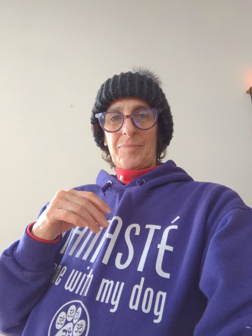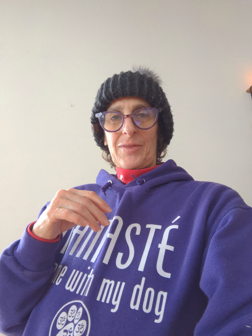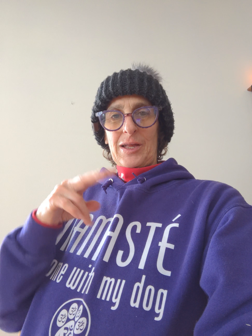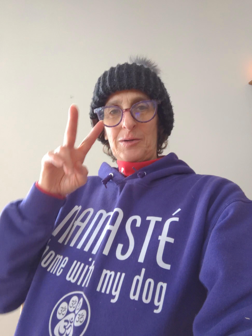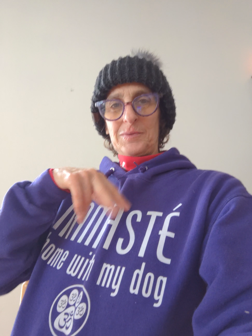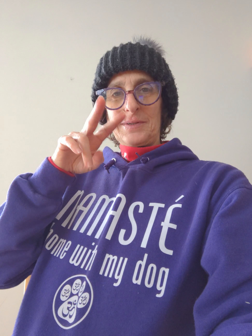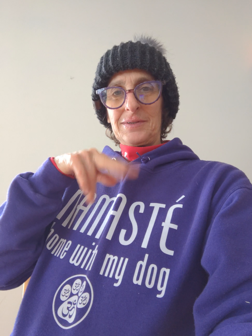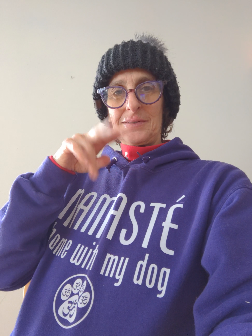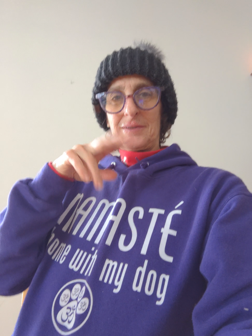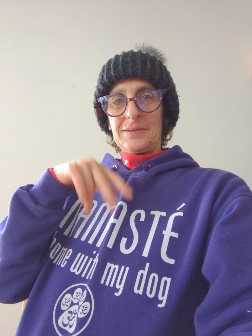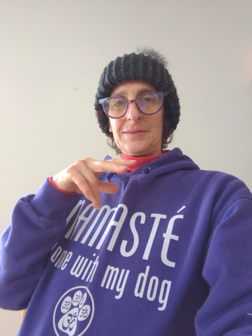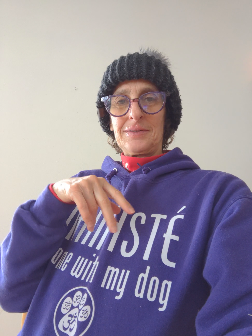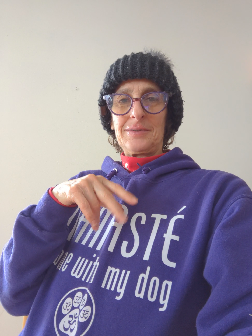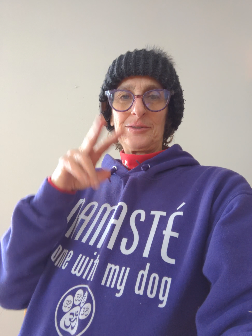read